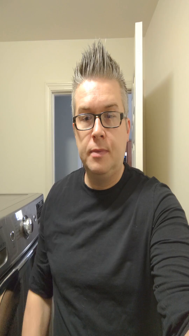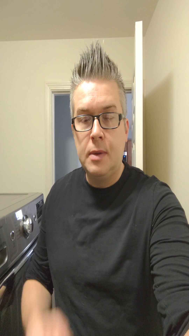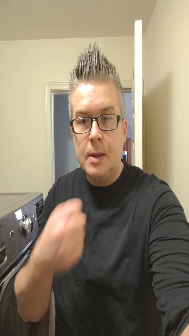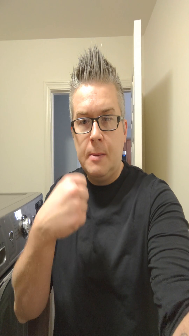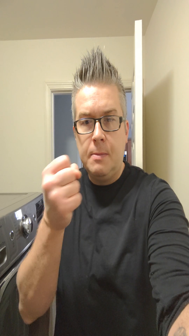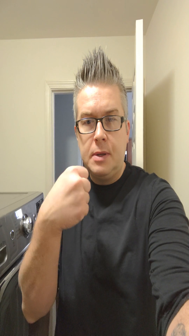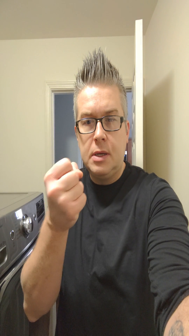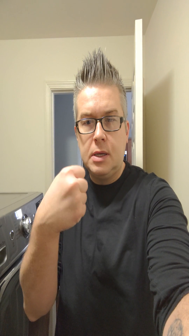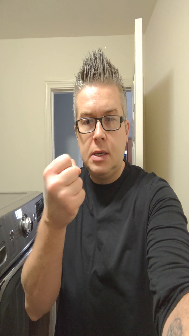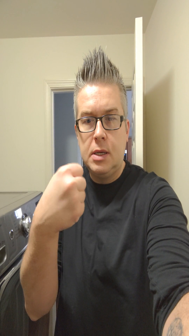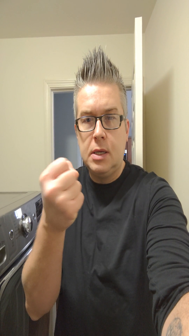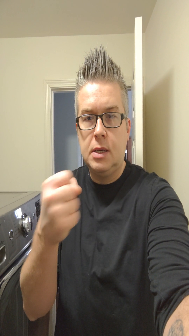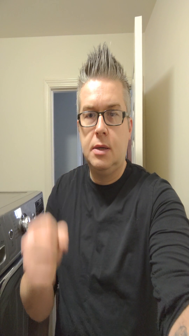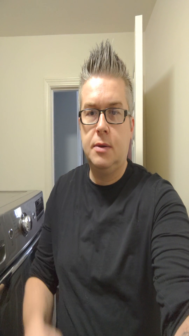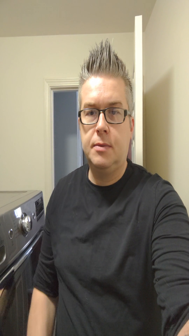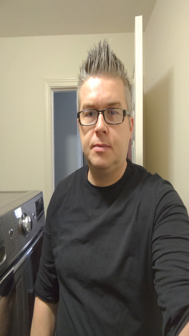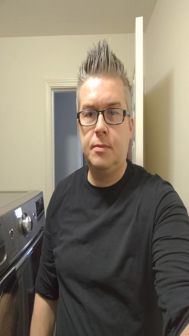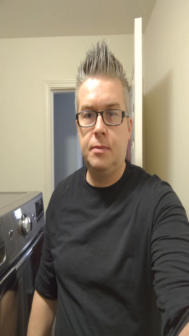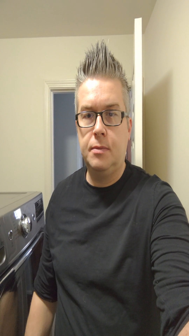make